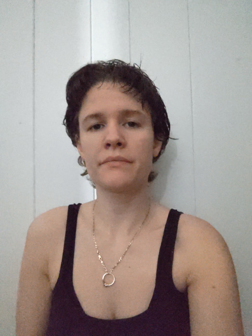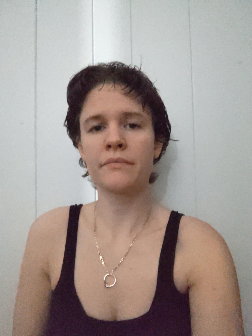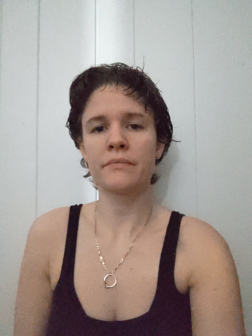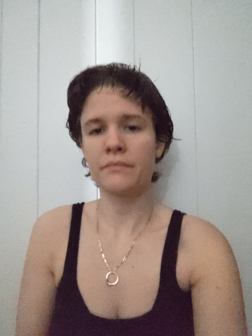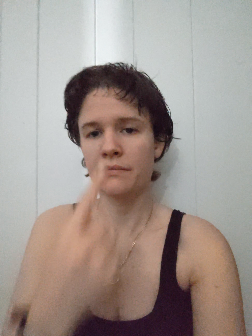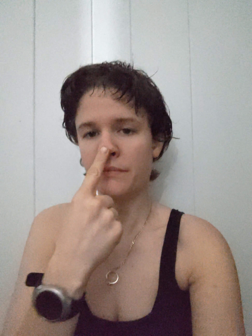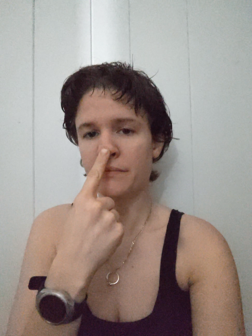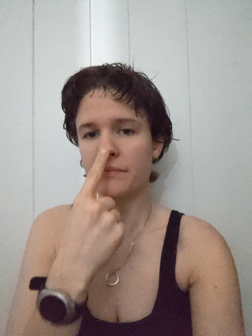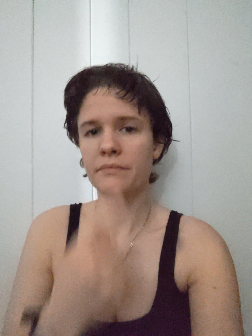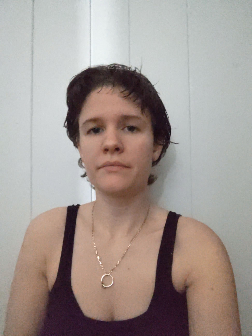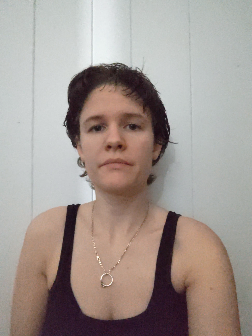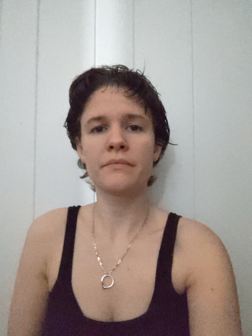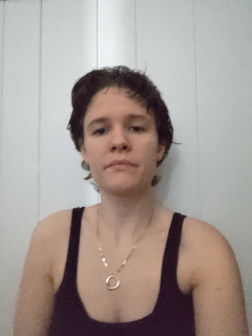nose